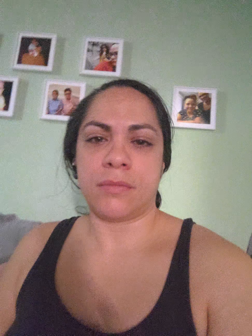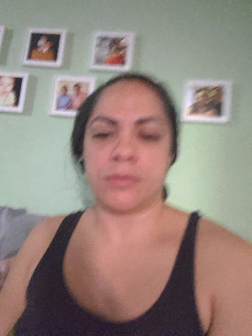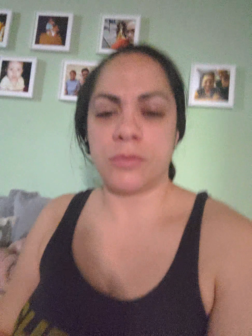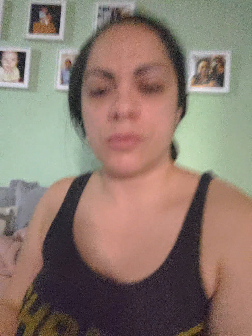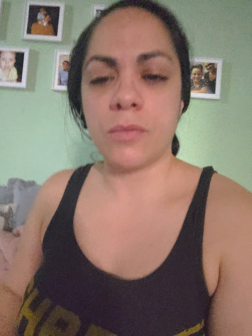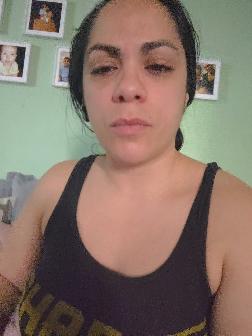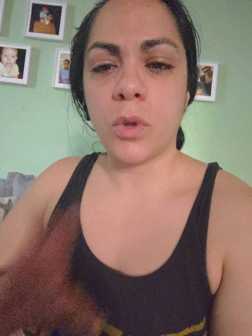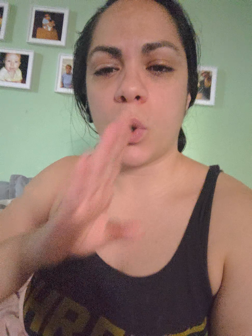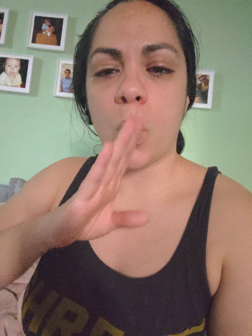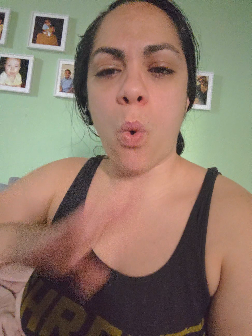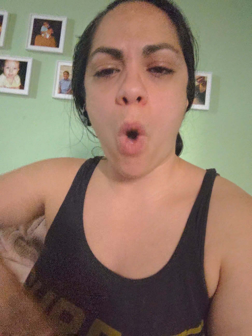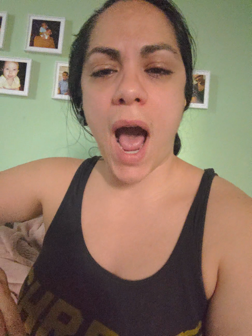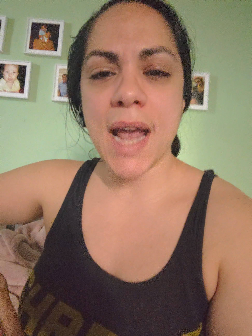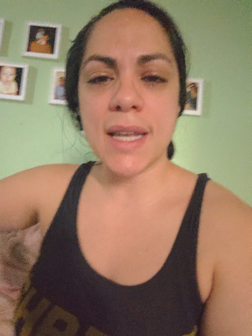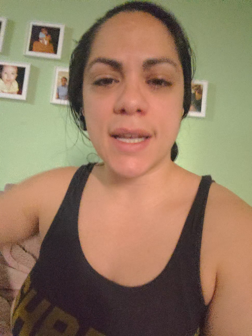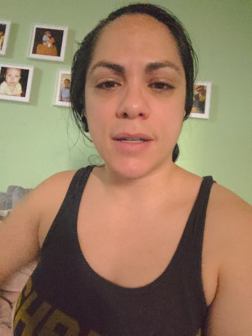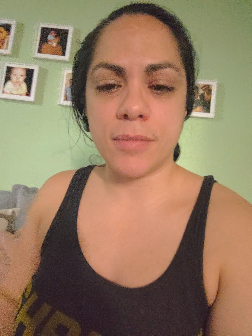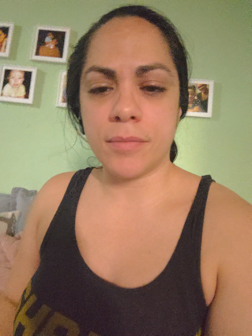quiet